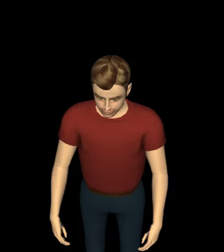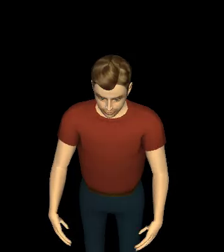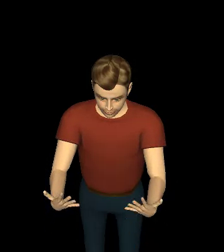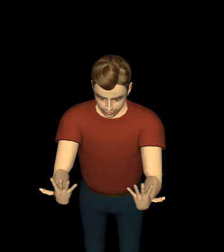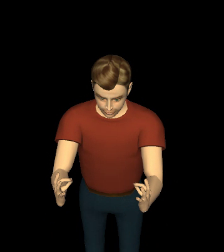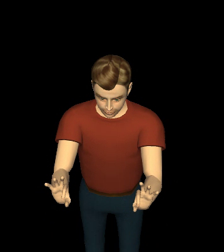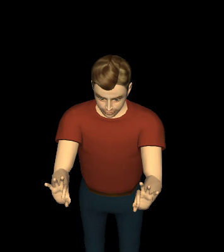10